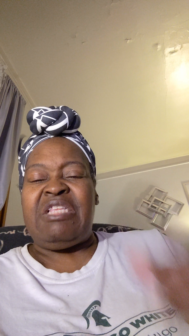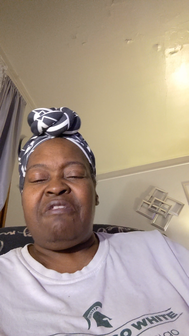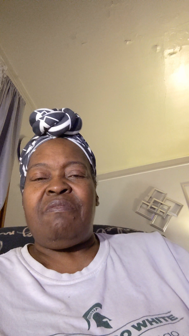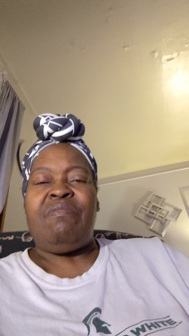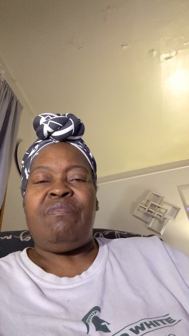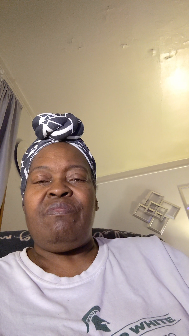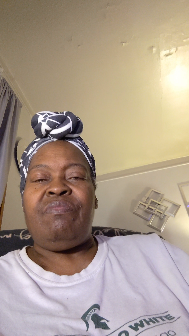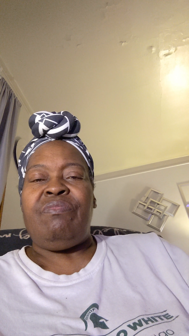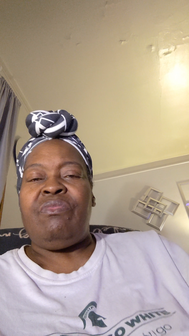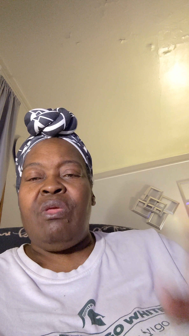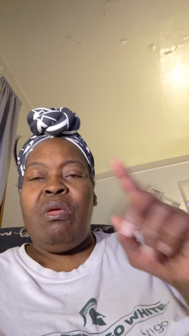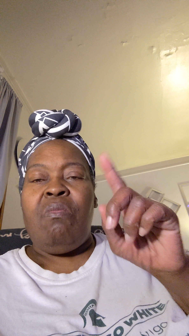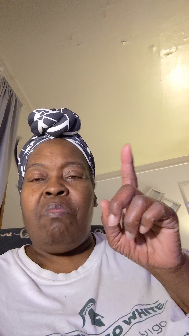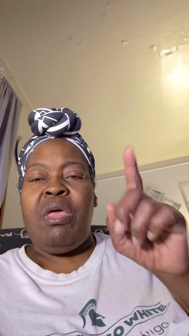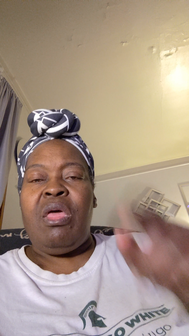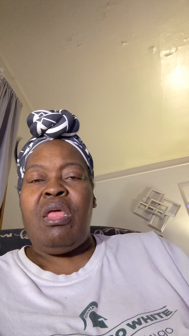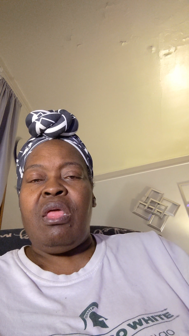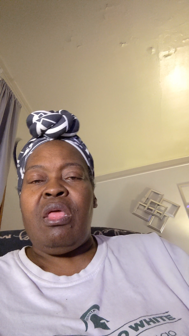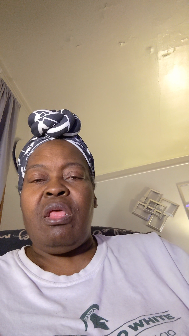but